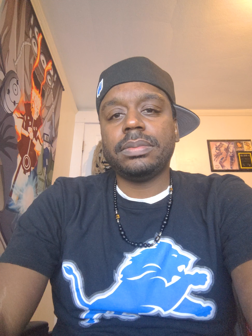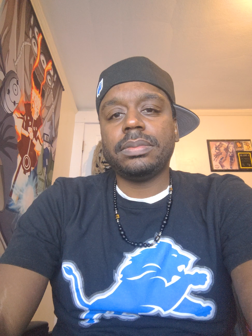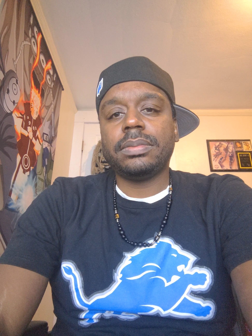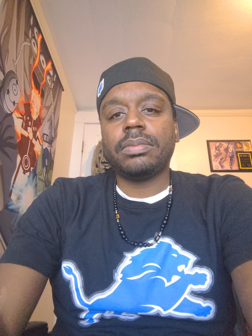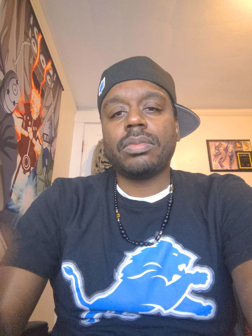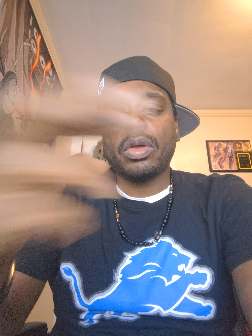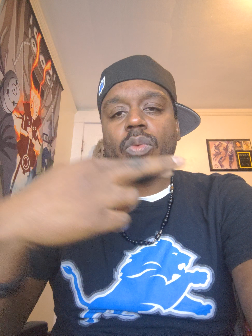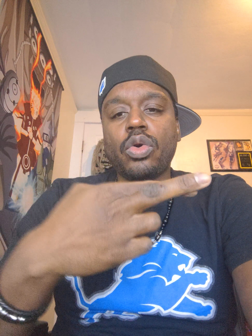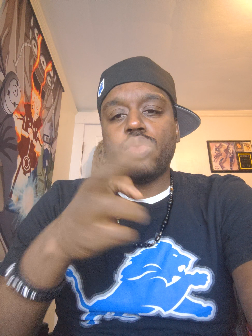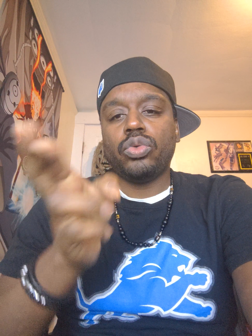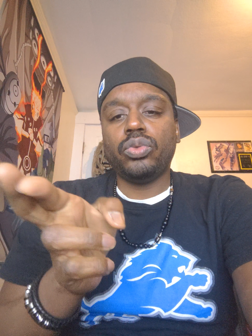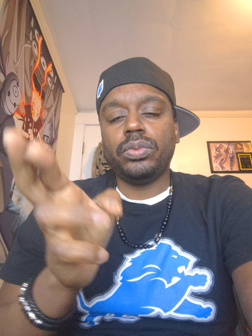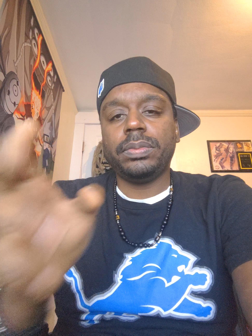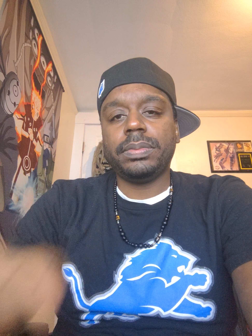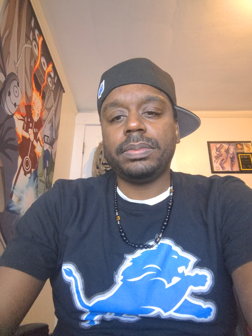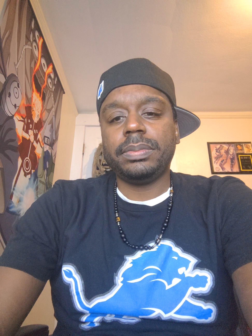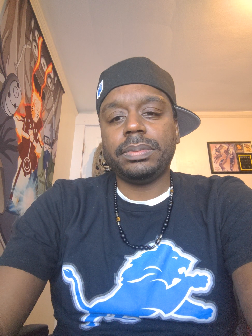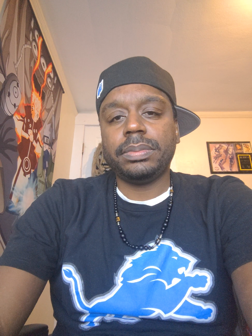room